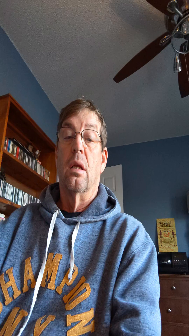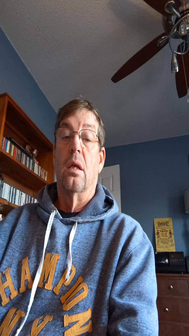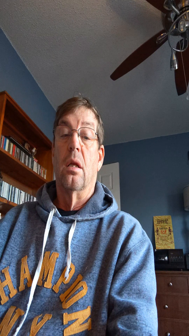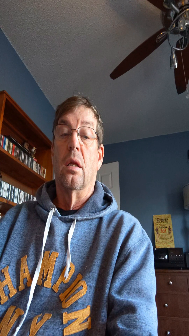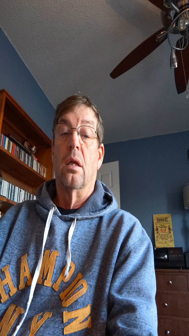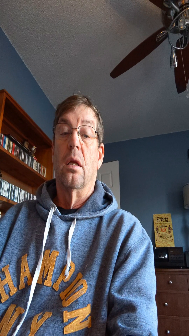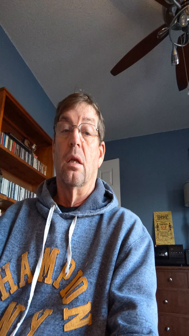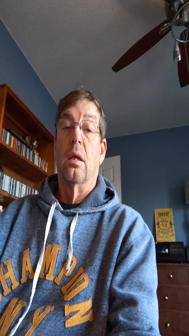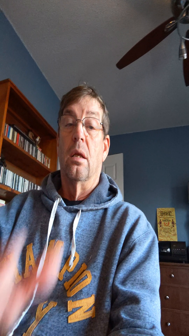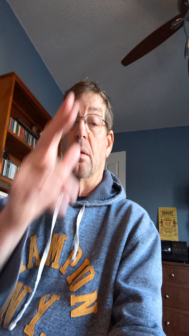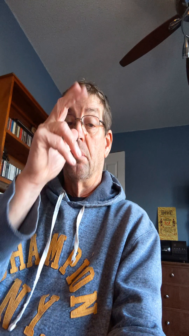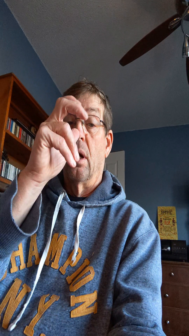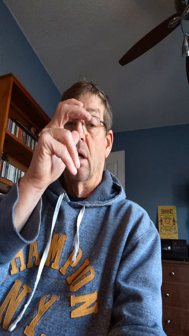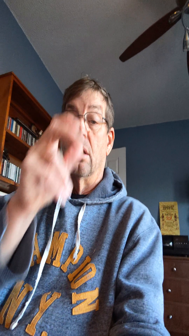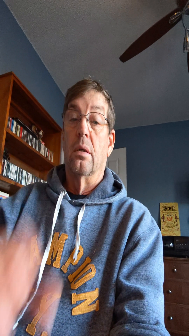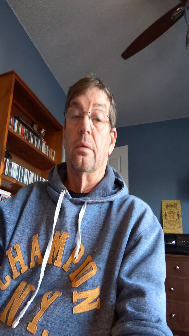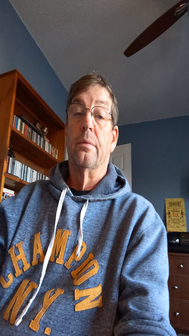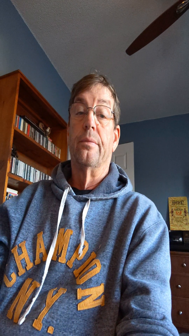bug